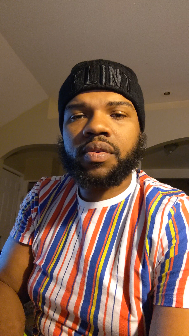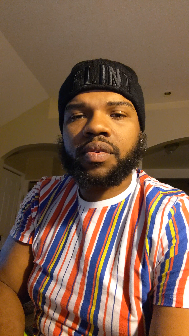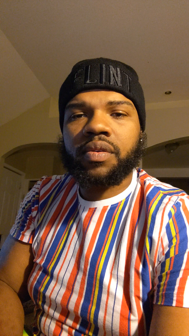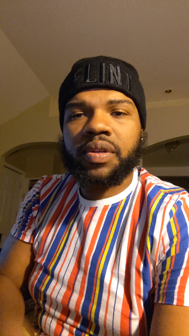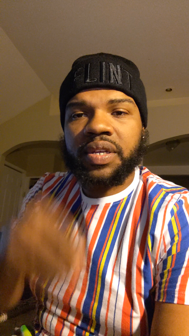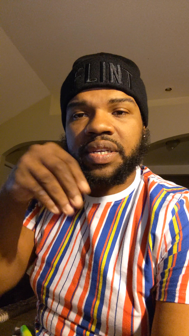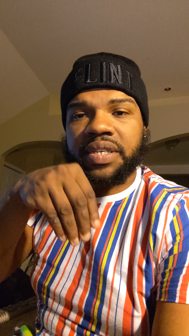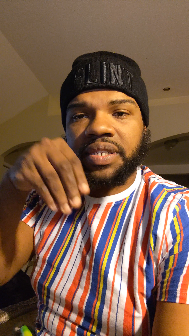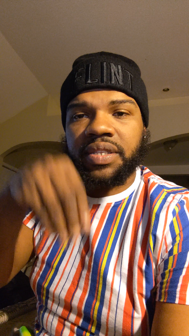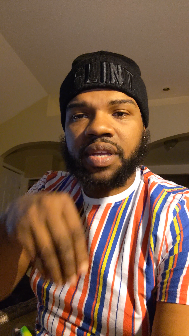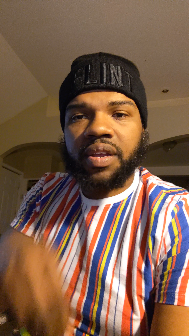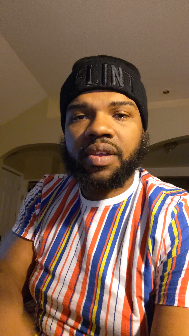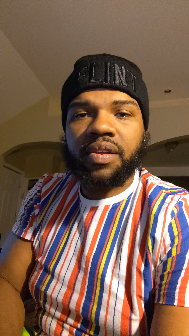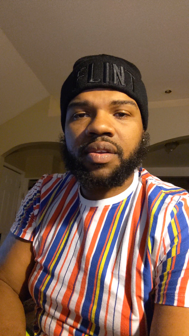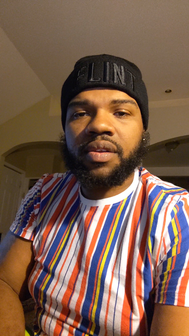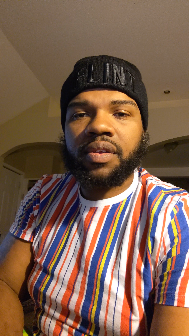inside